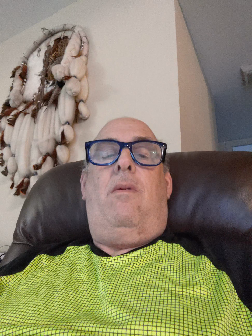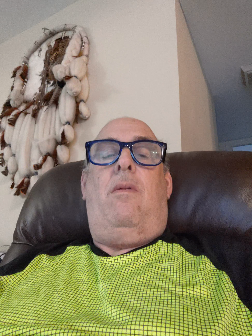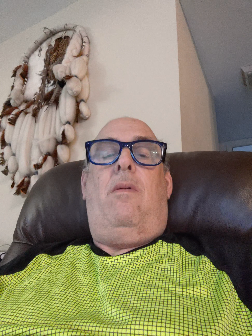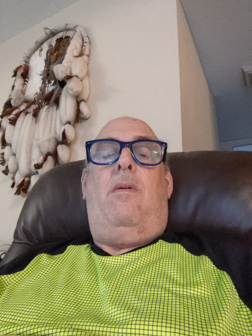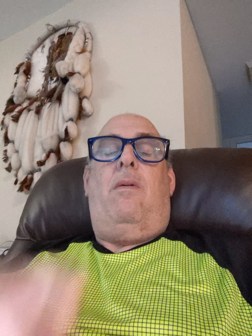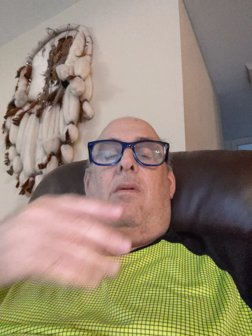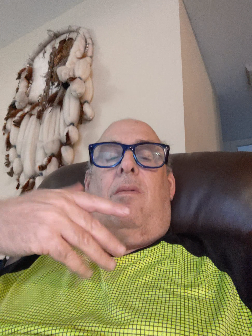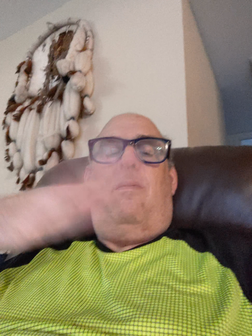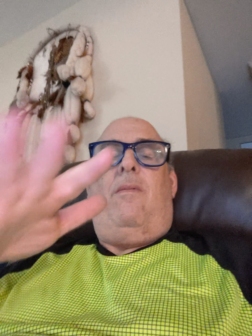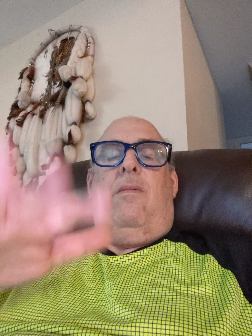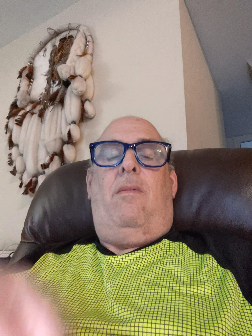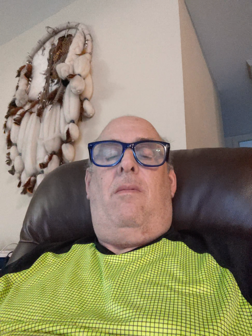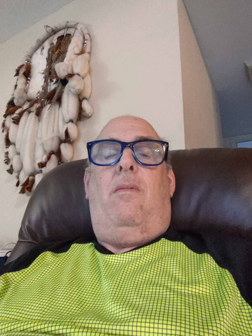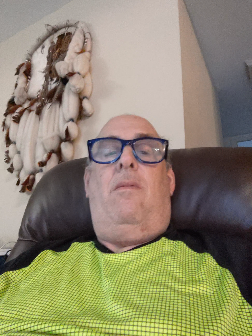finish